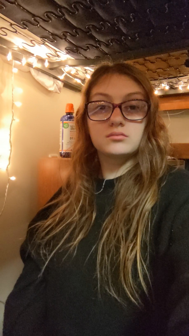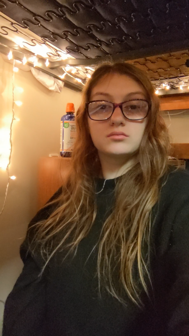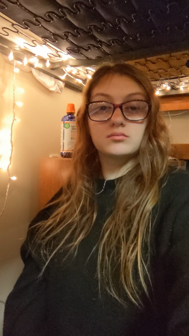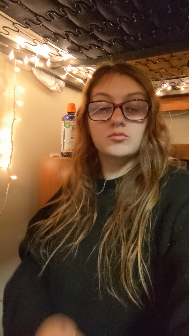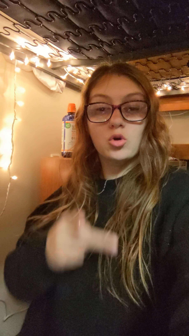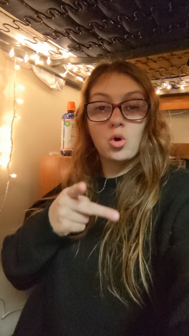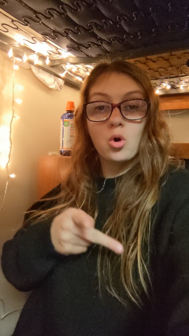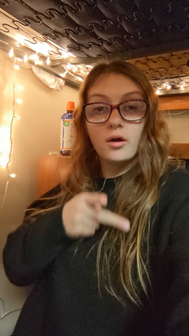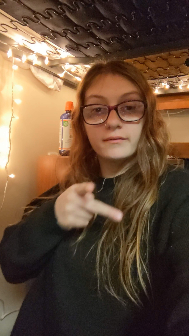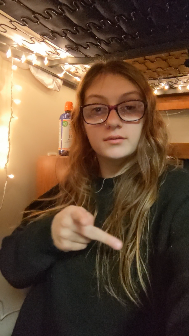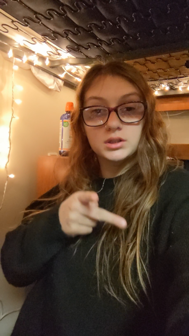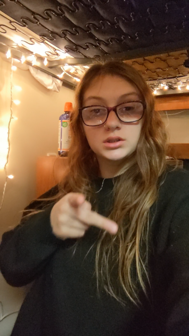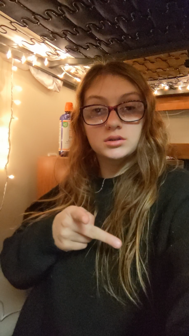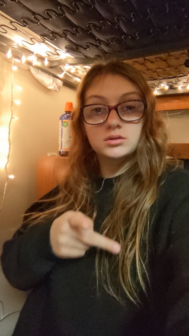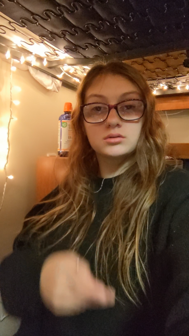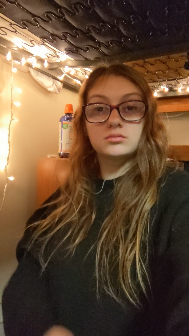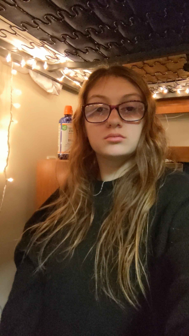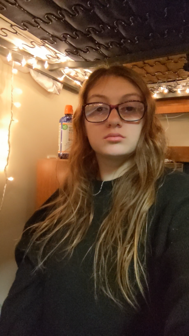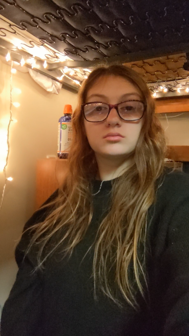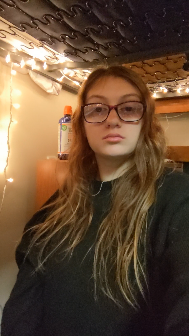careful